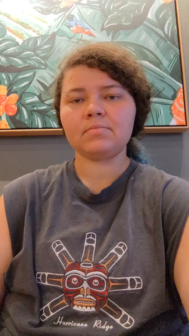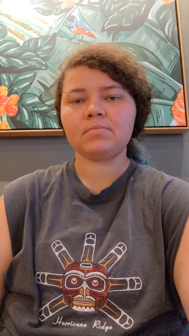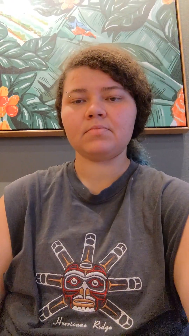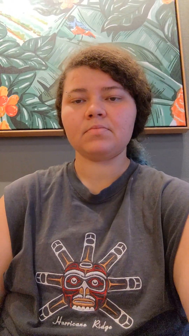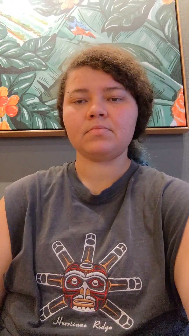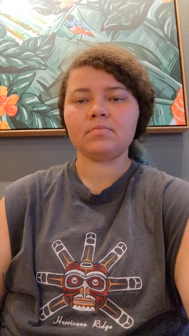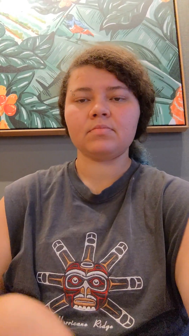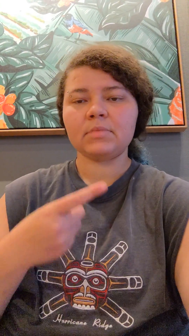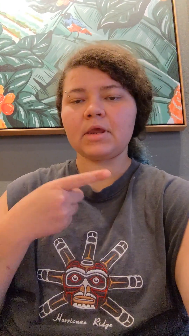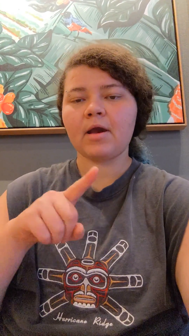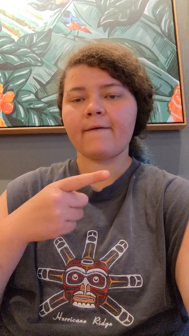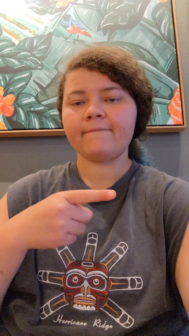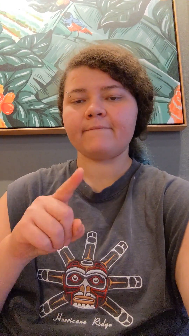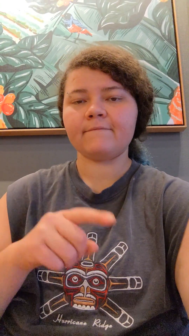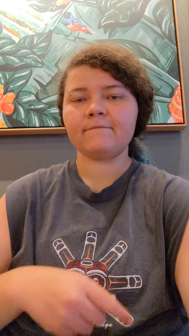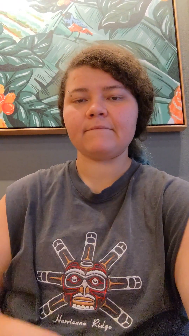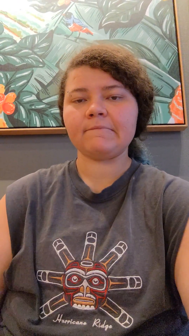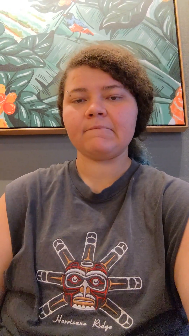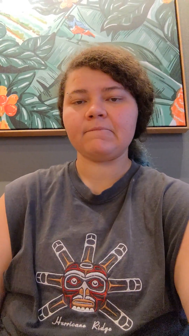knife